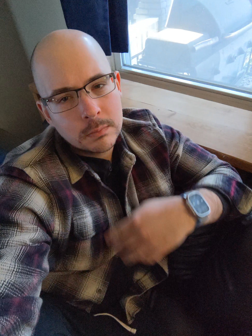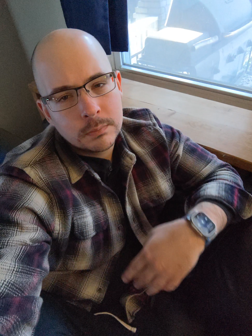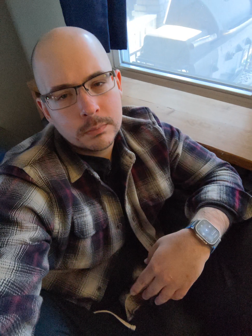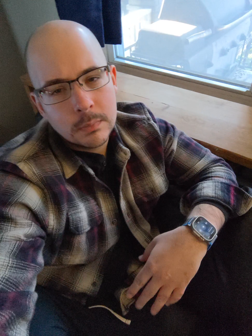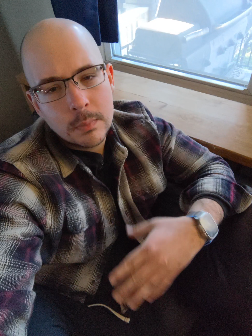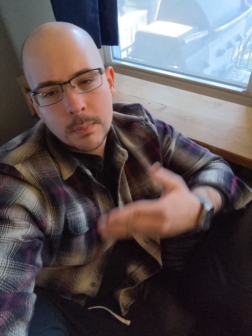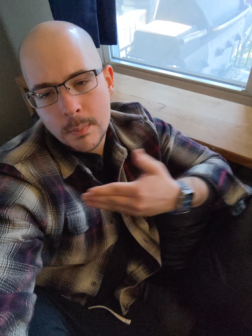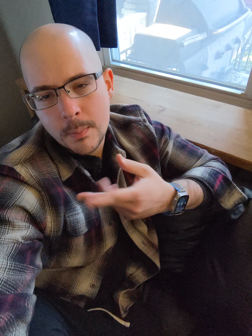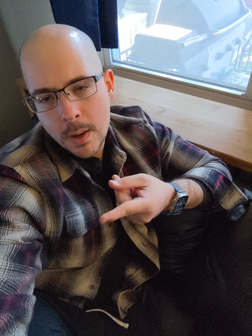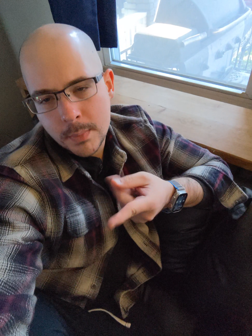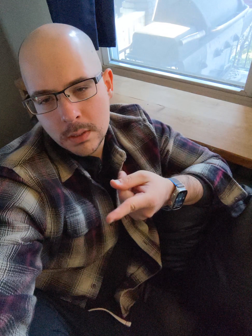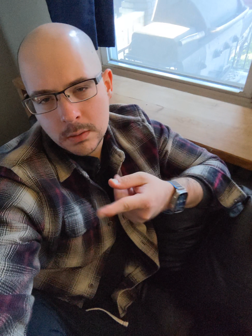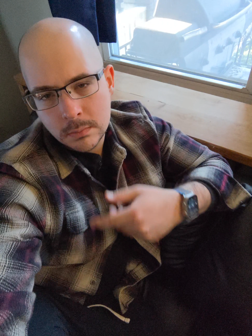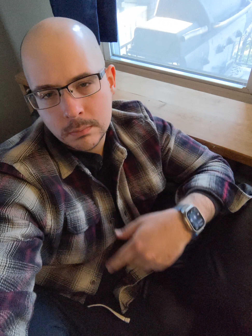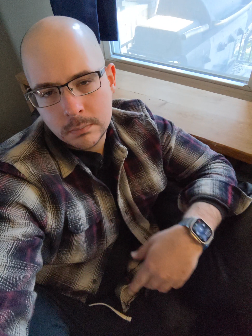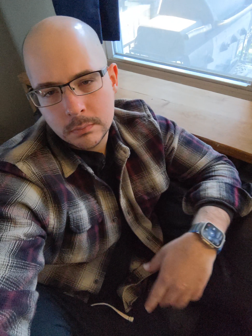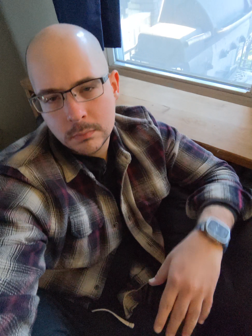puppy